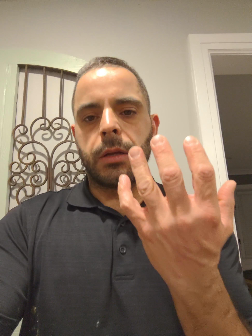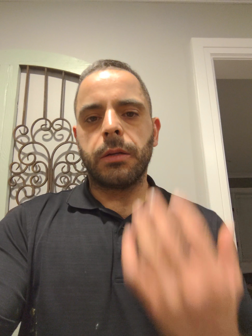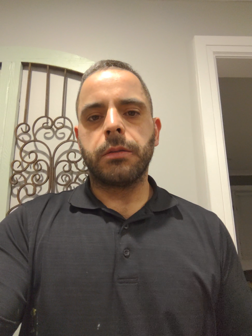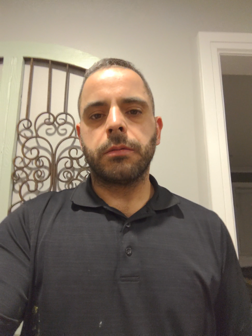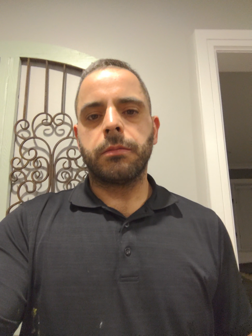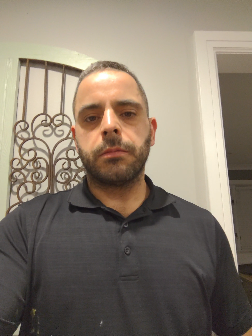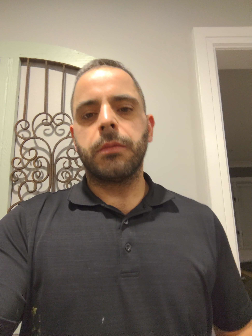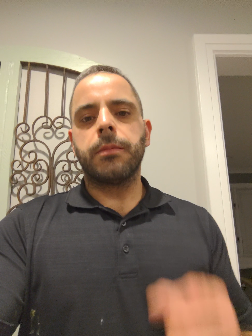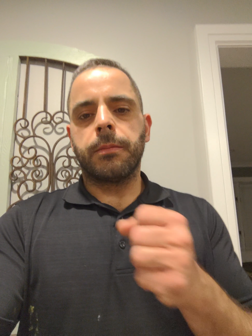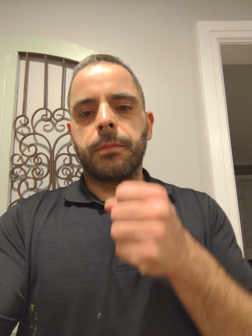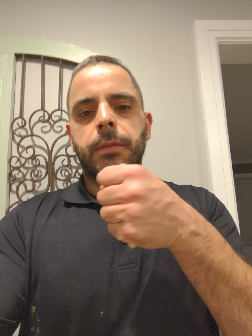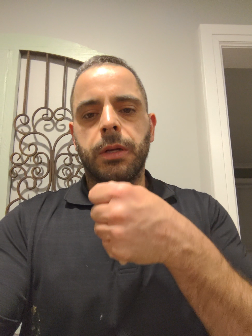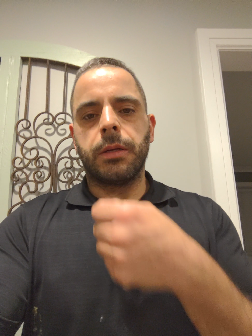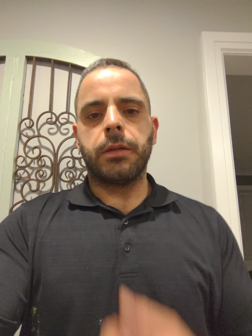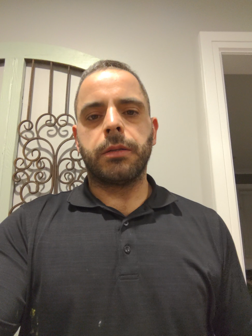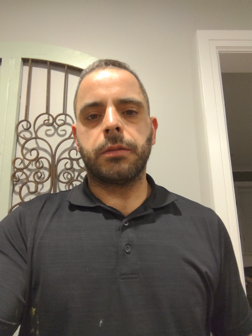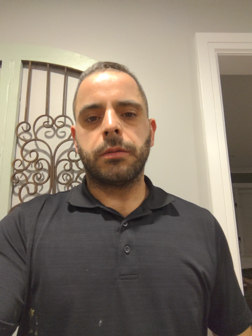make